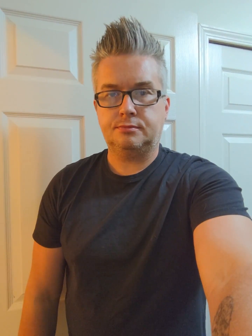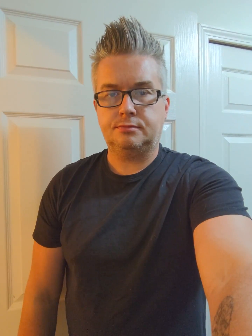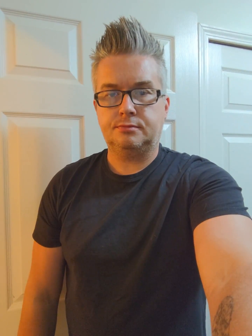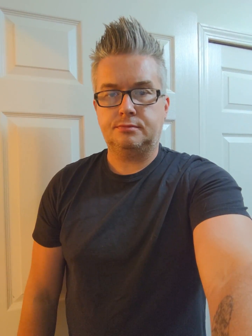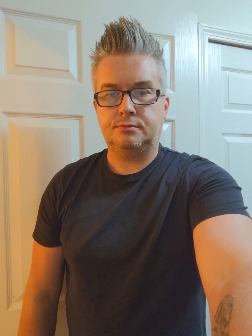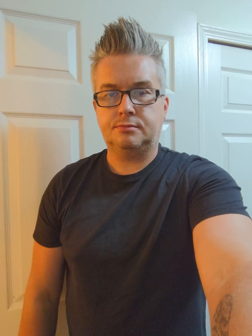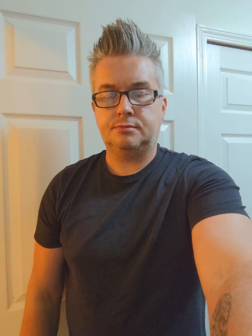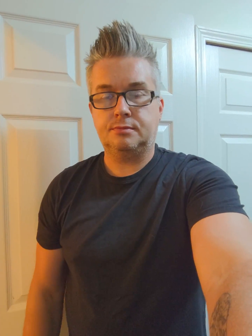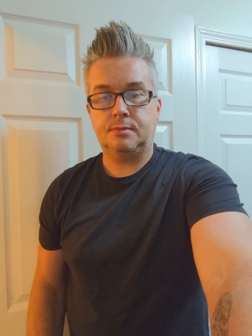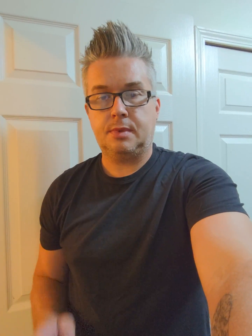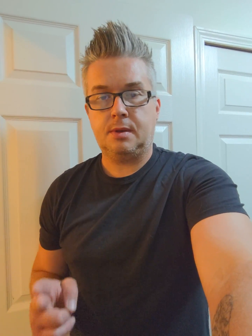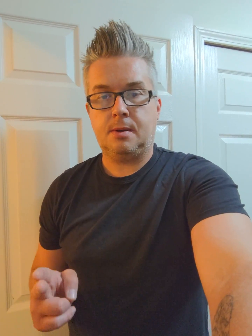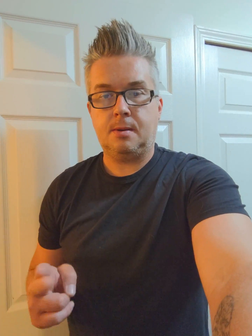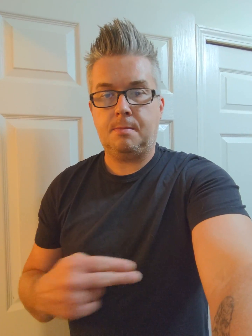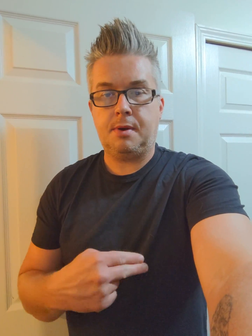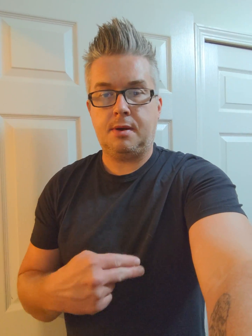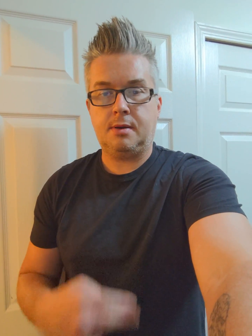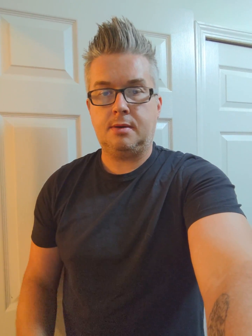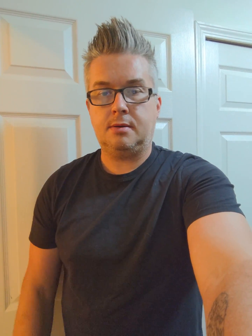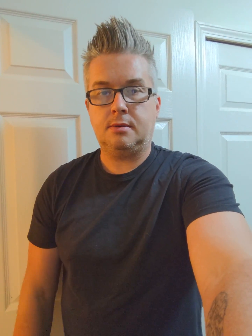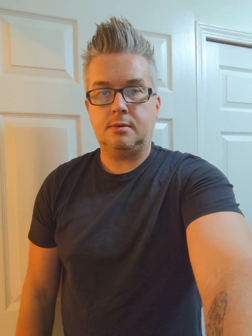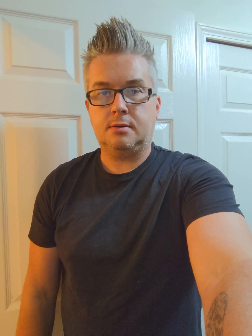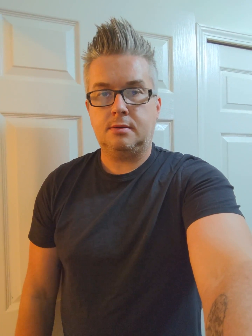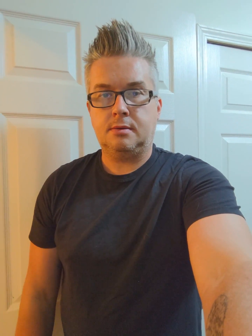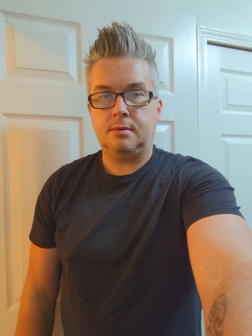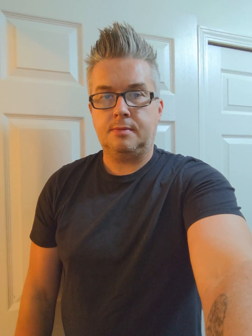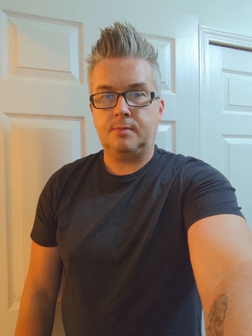belt